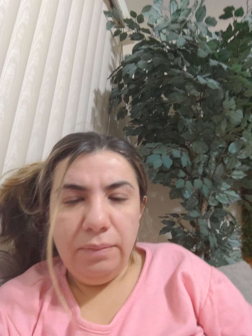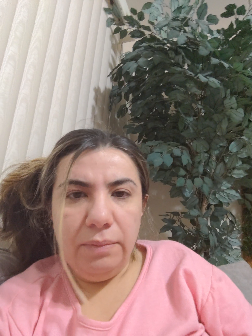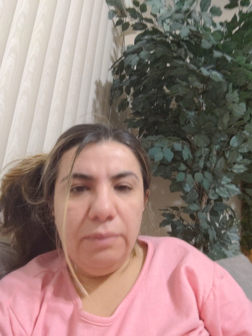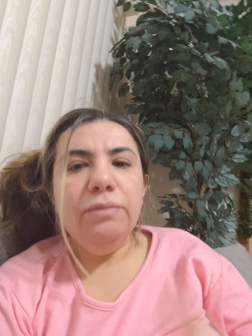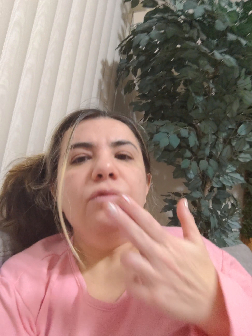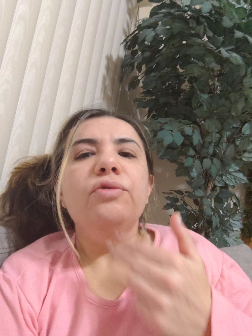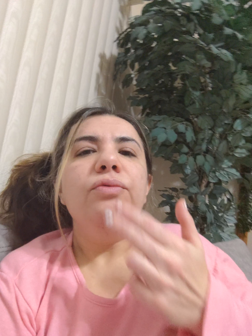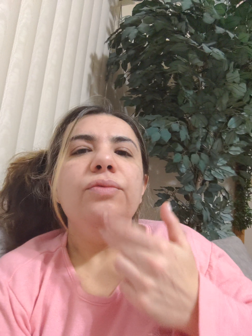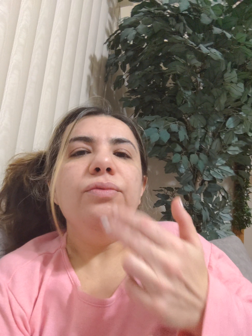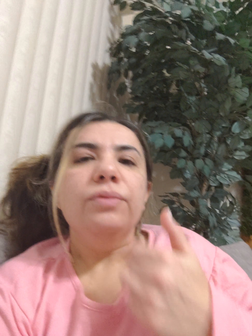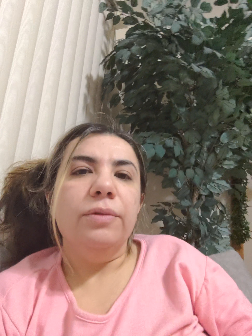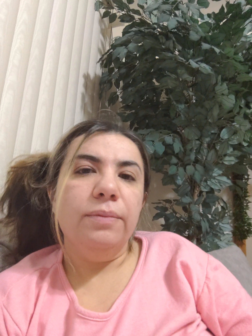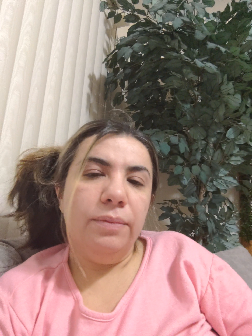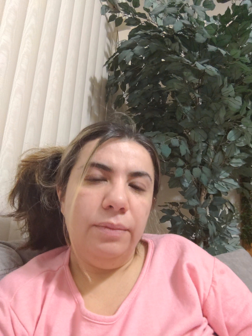cute